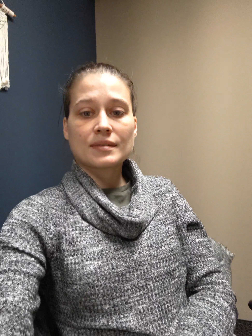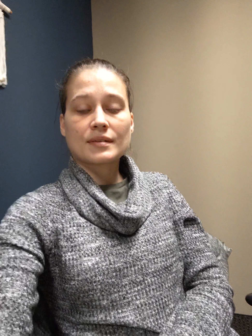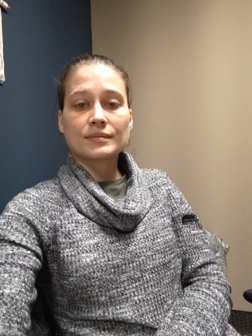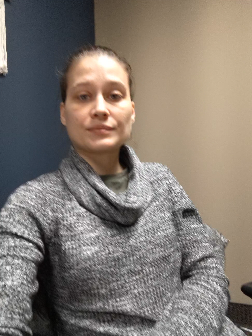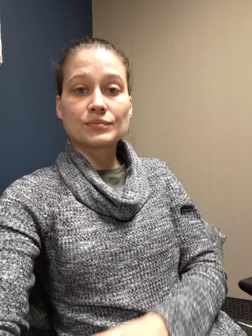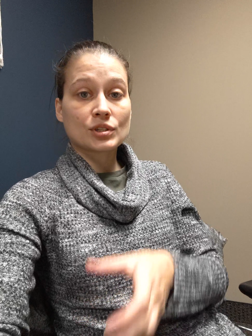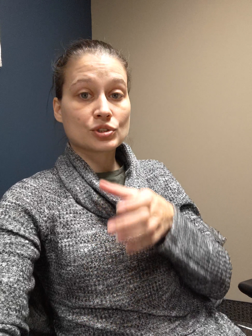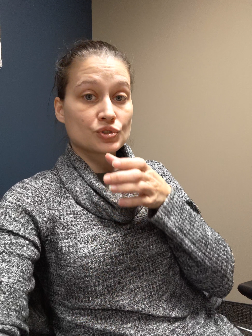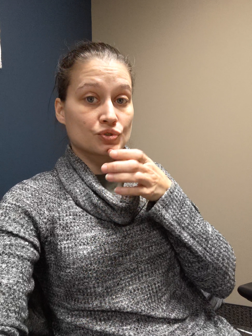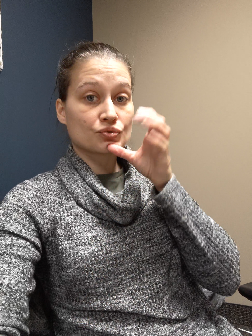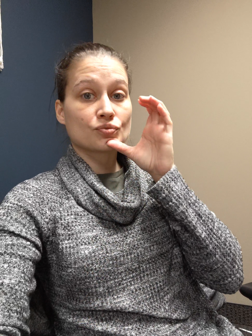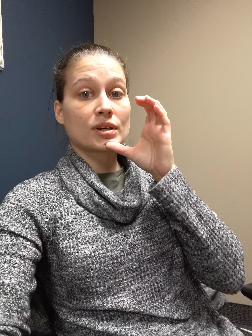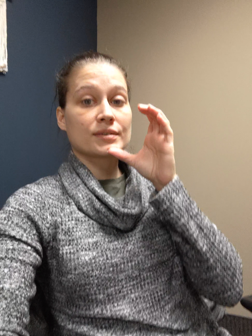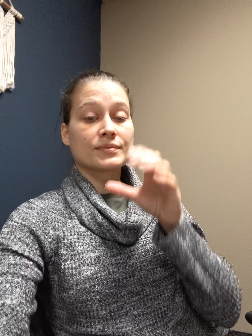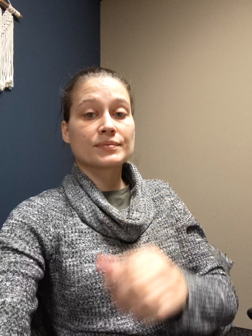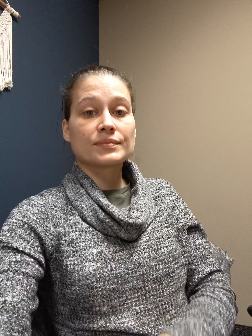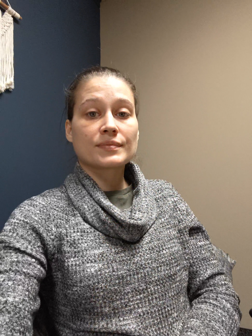drink